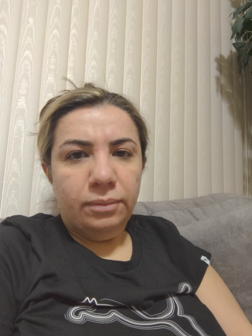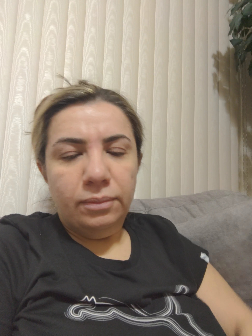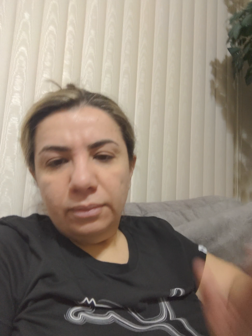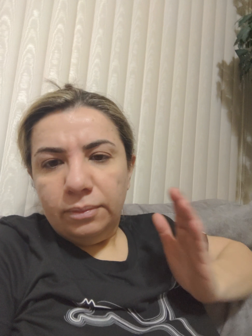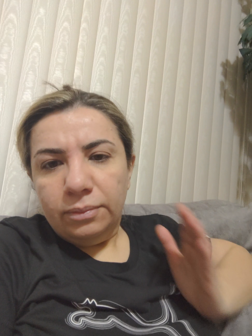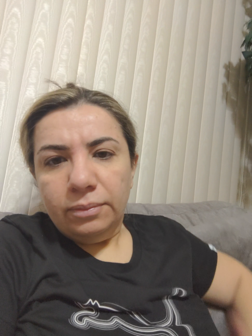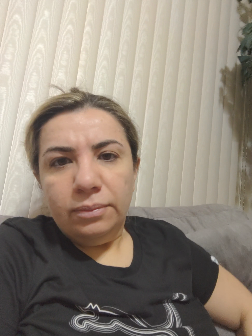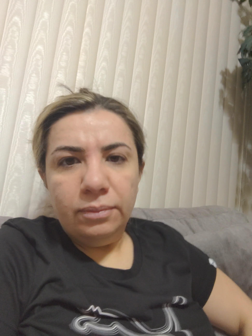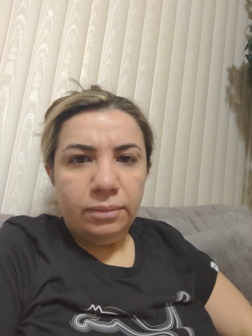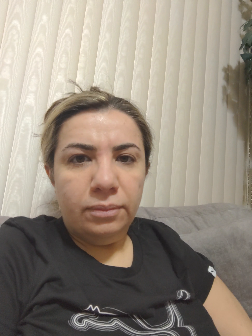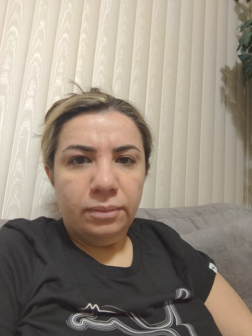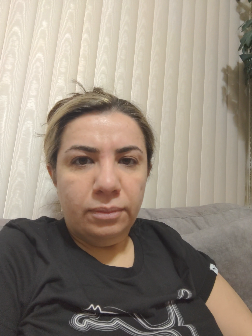beside